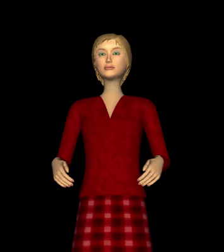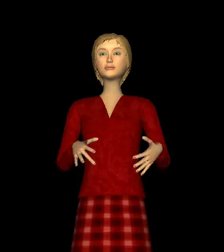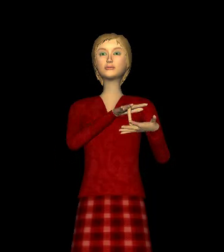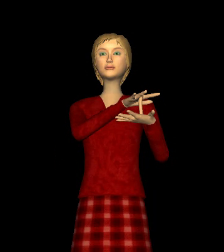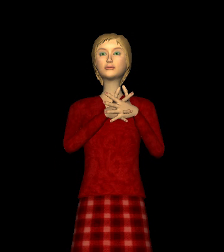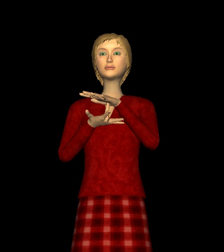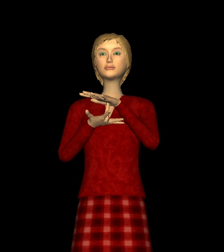كل شيء